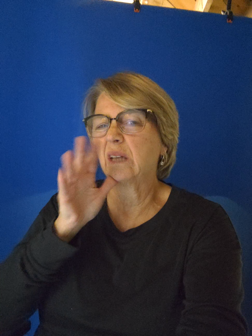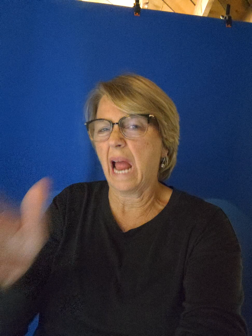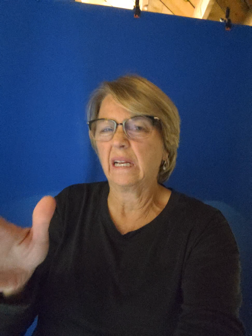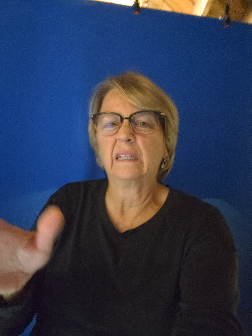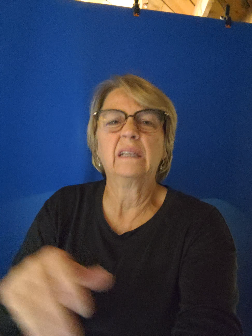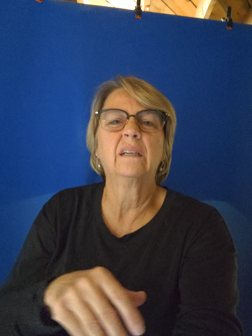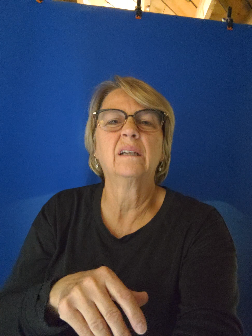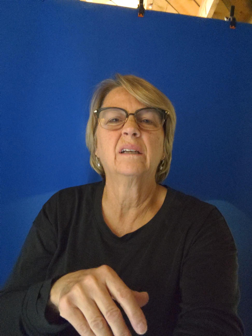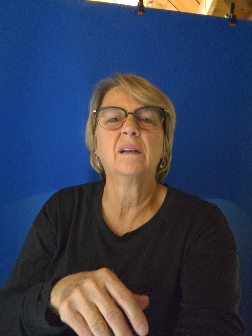yucky